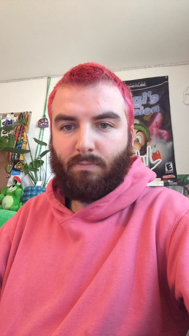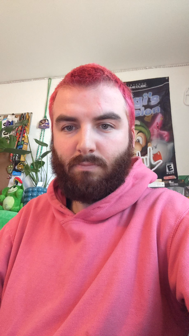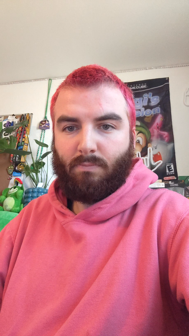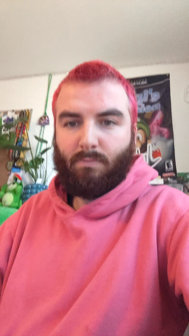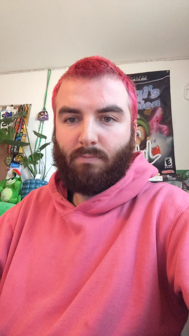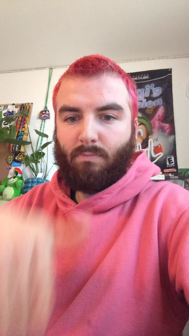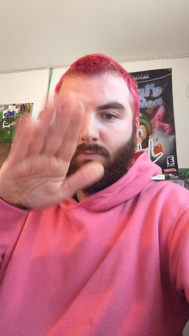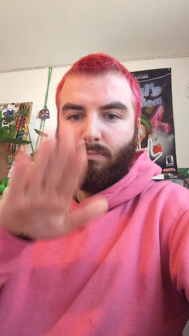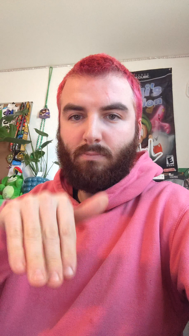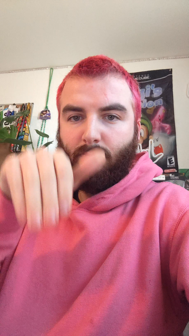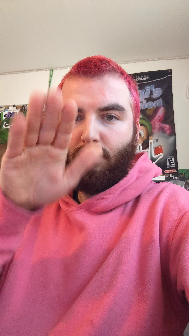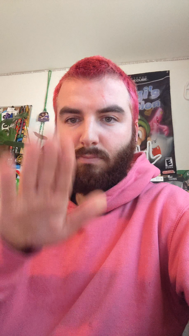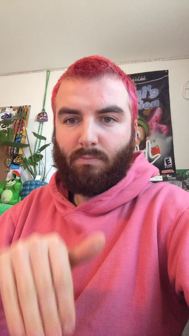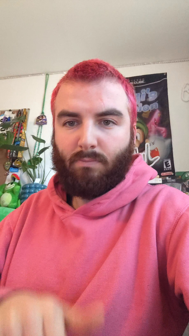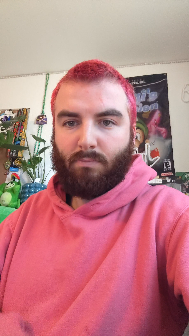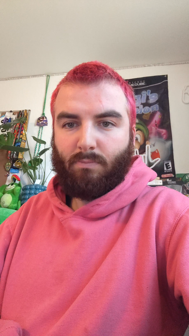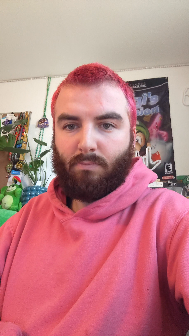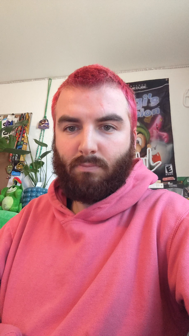paint